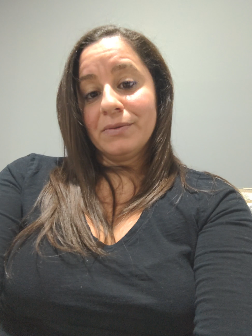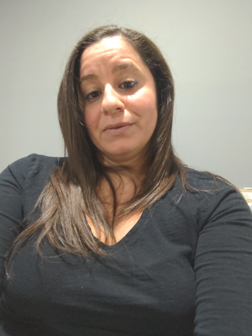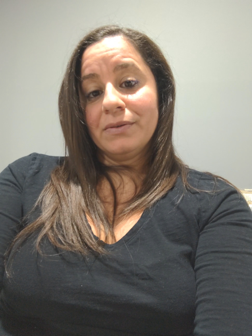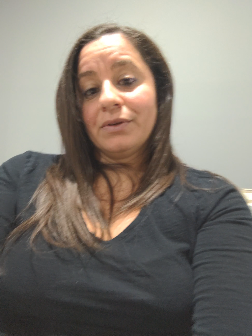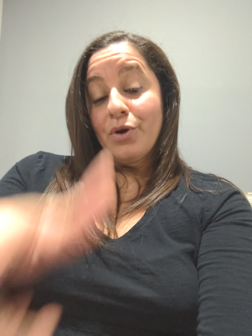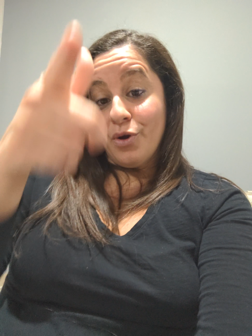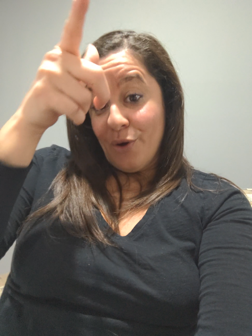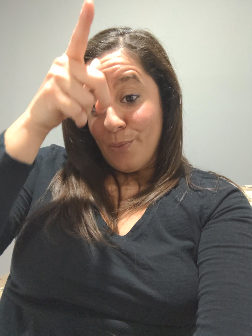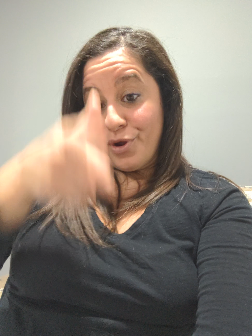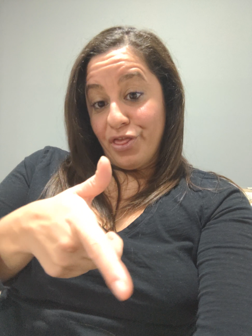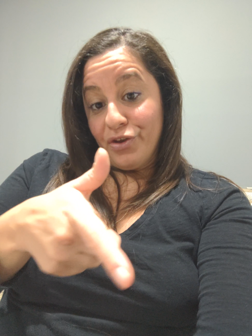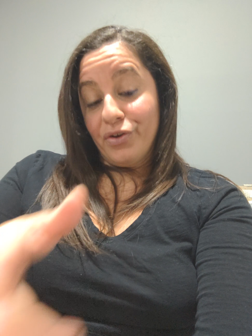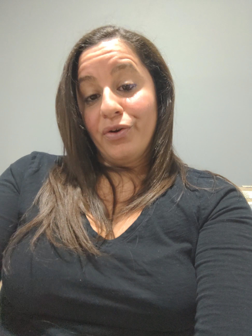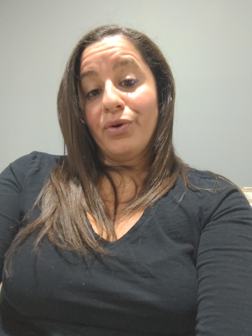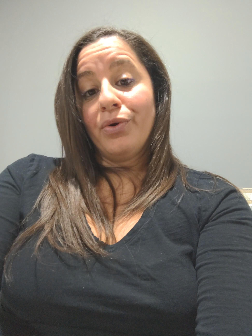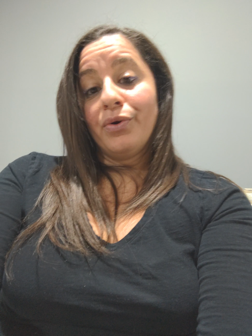brother